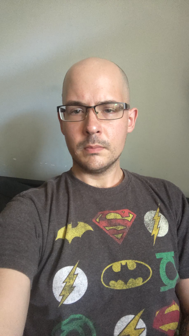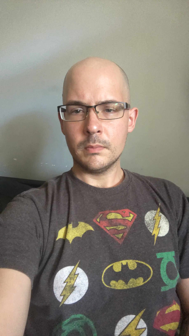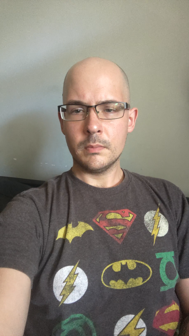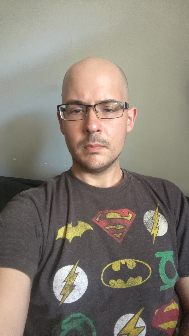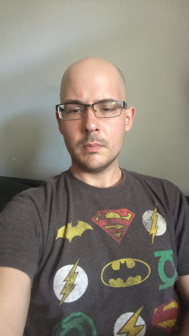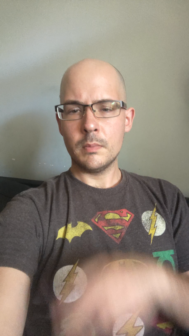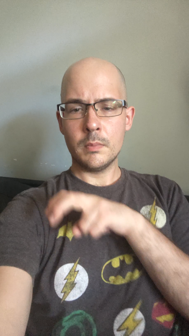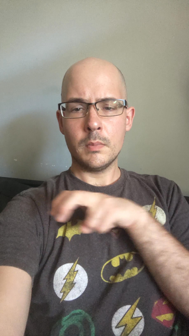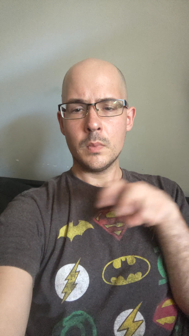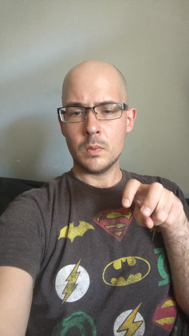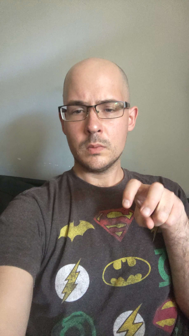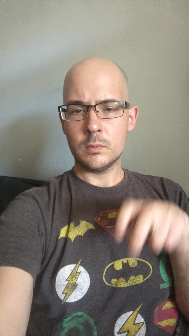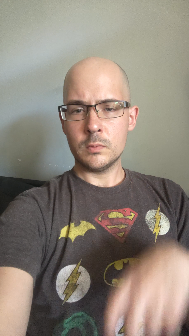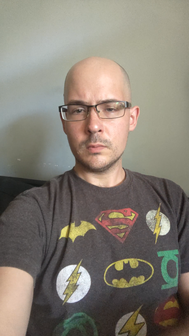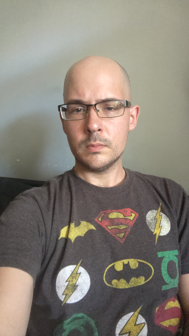porch